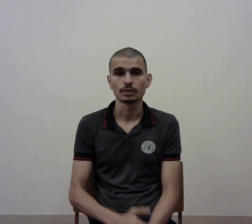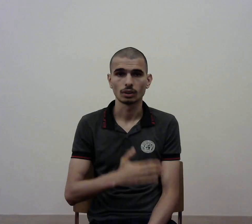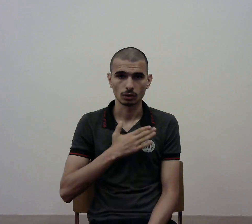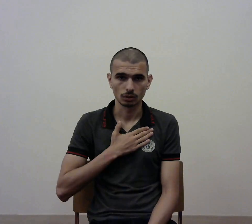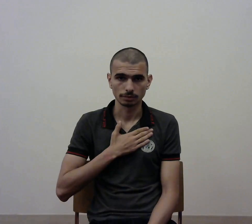mən